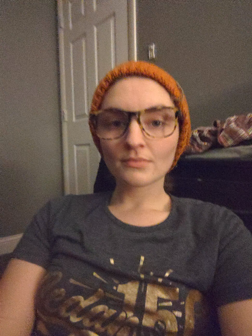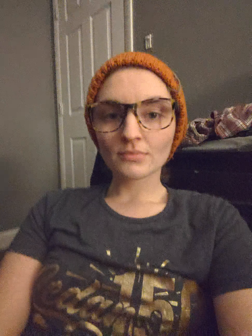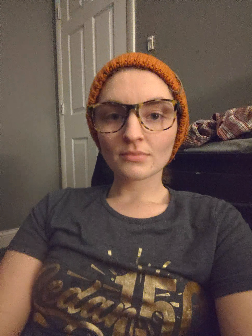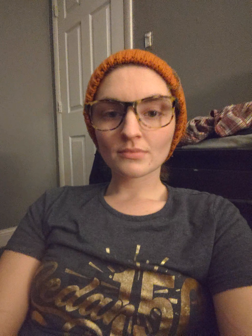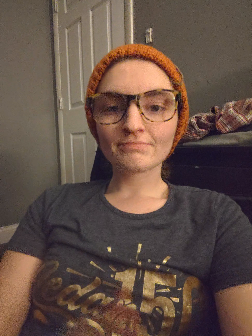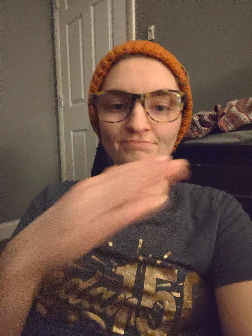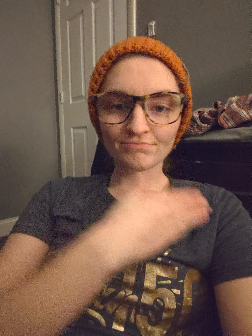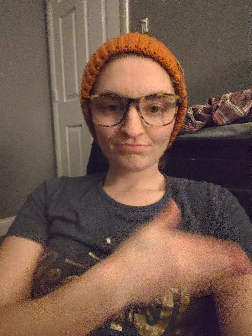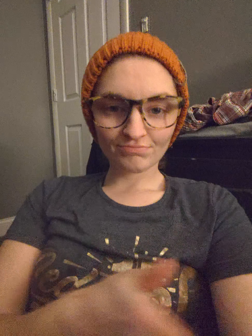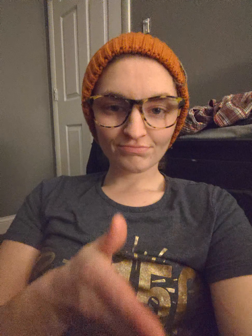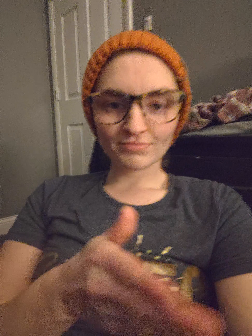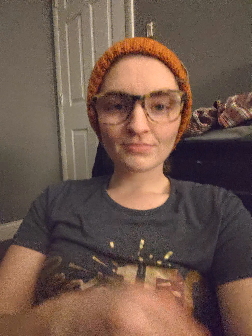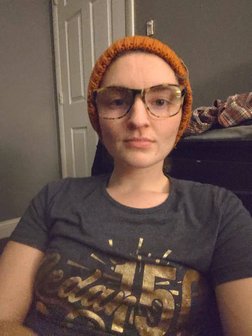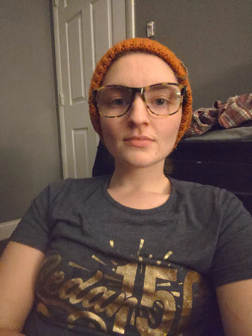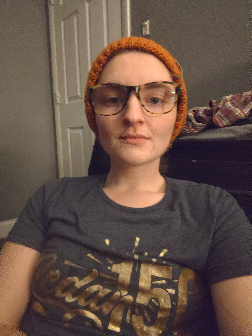arm